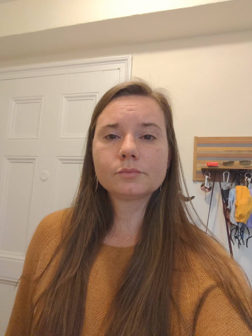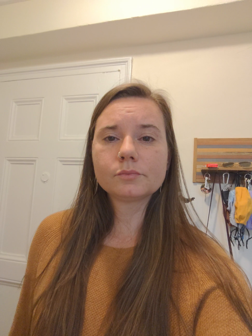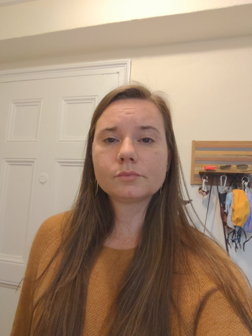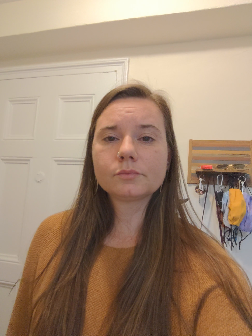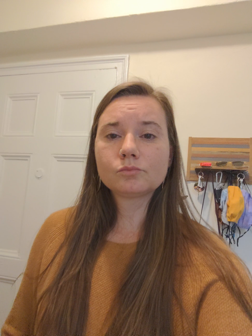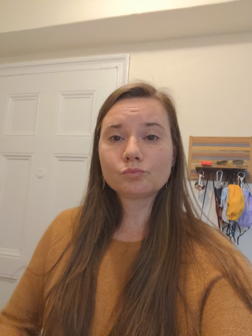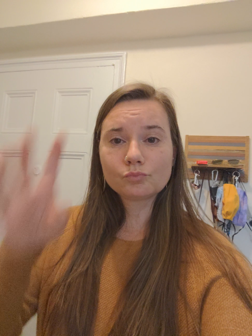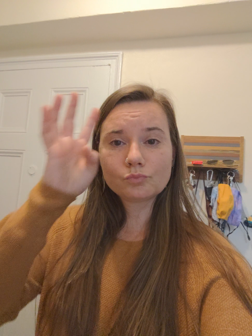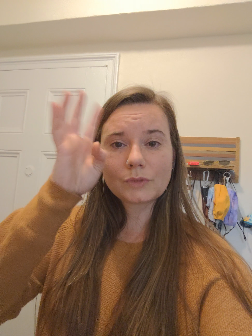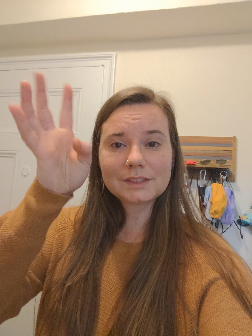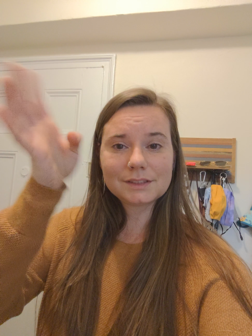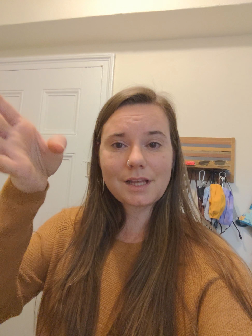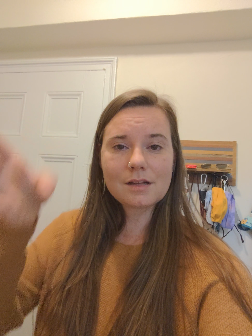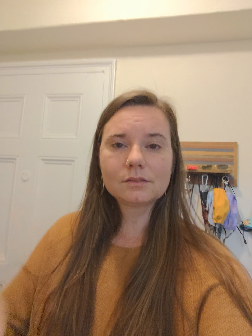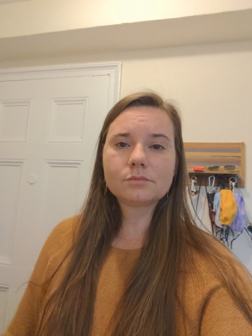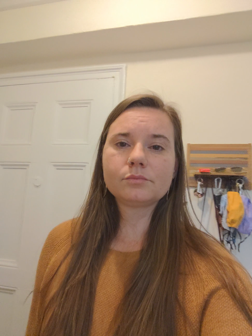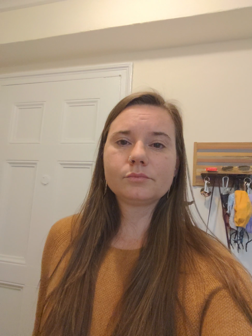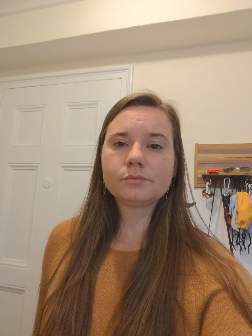pretend